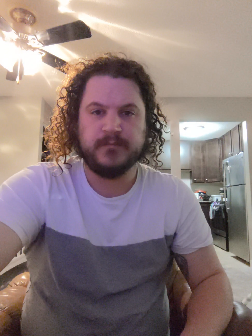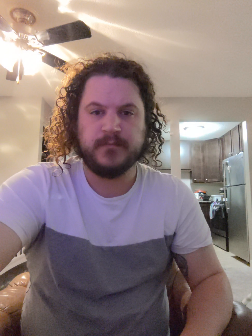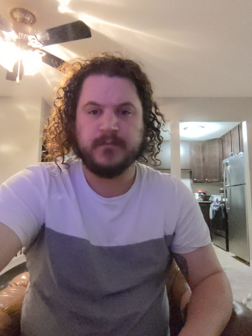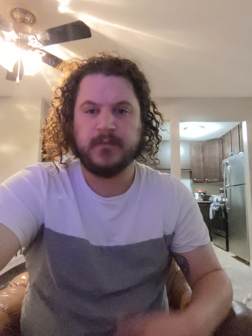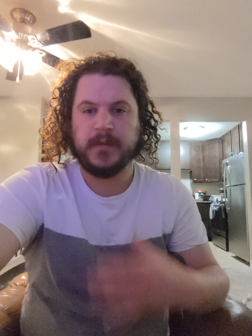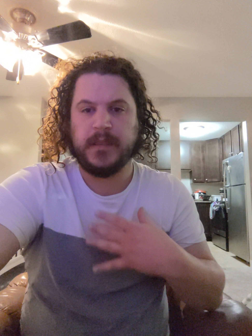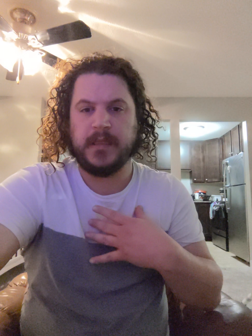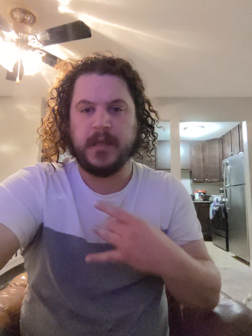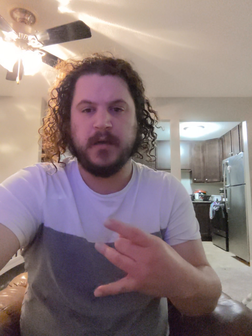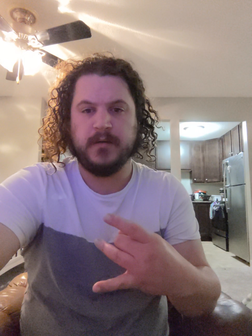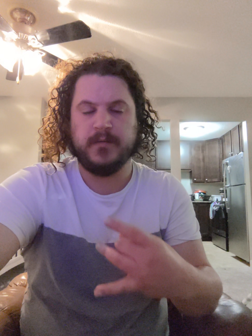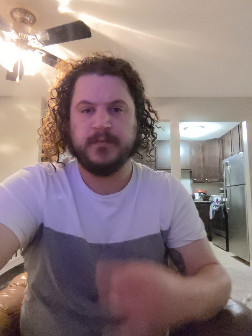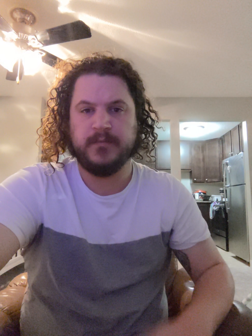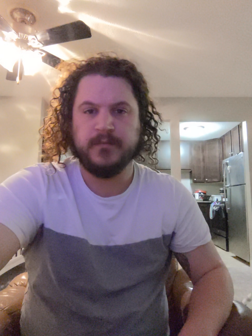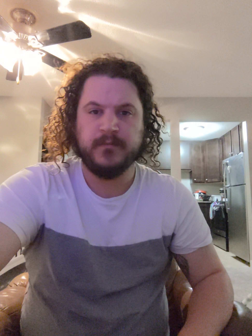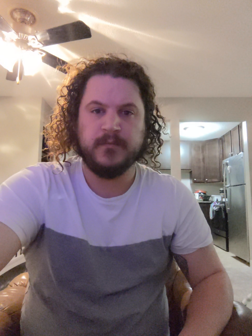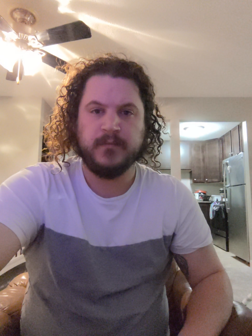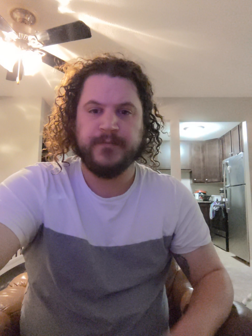like